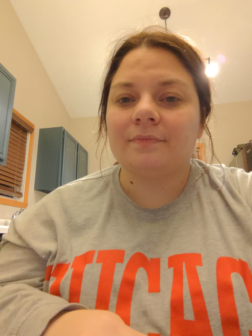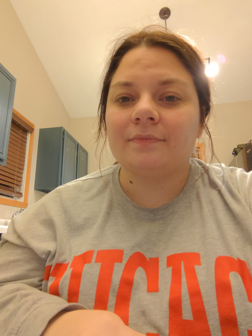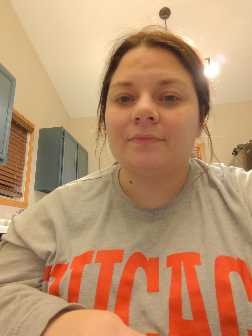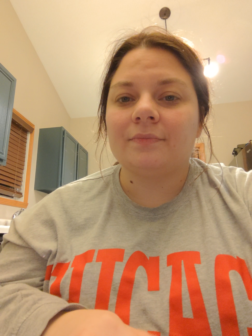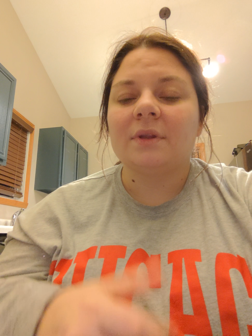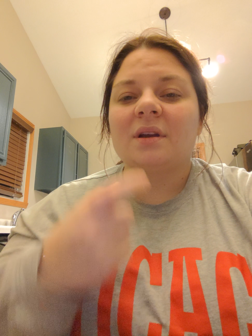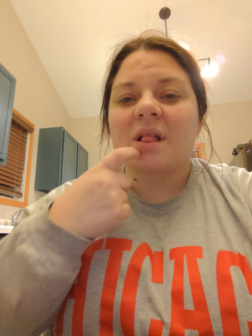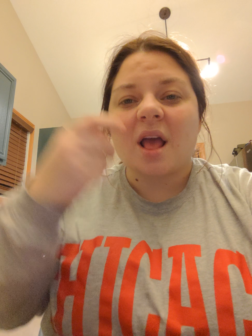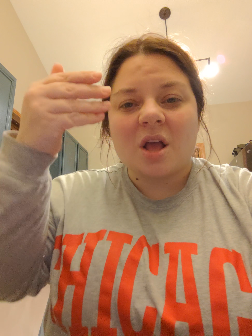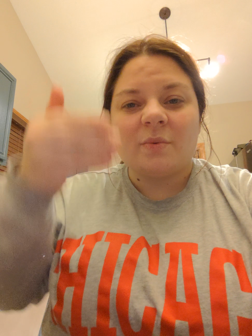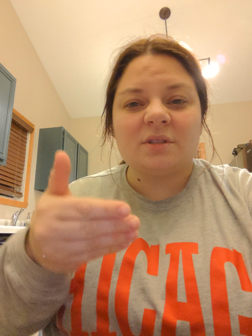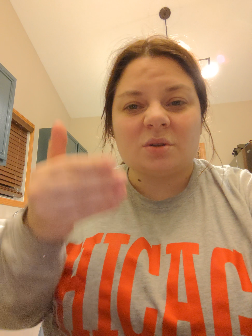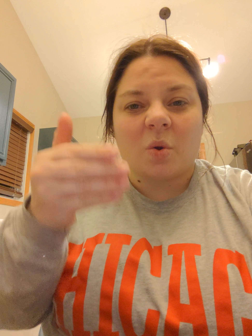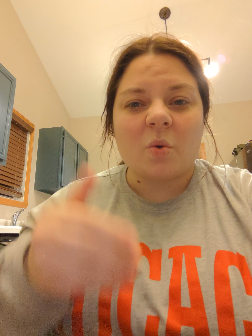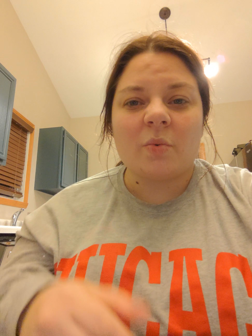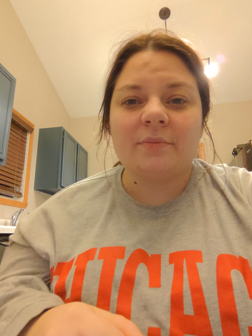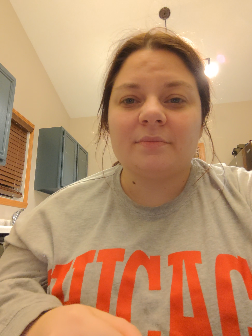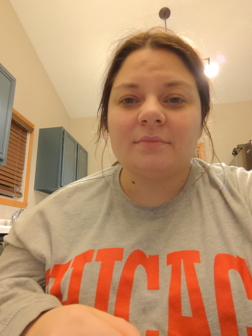window